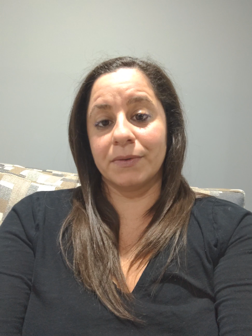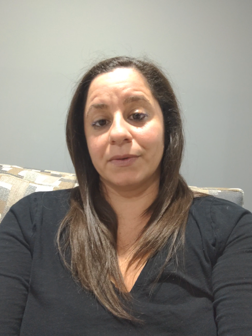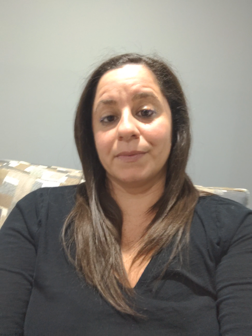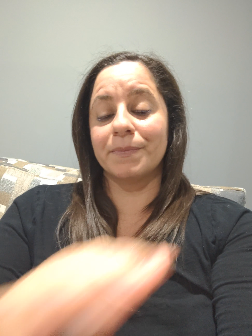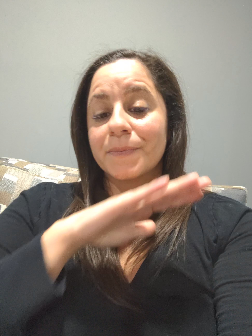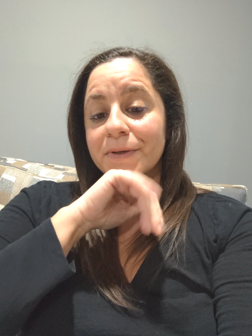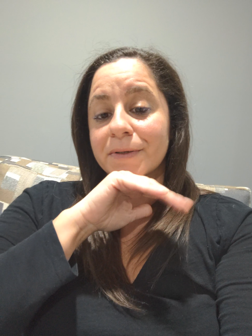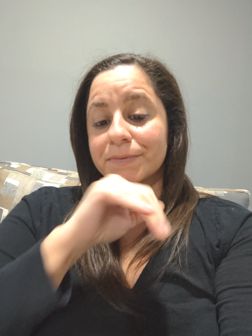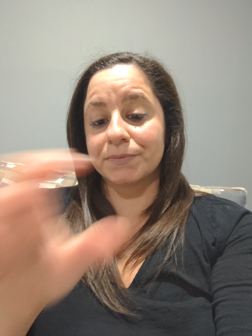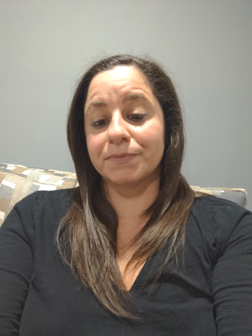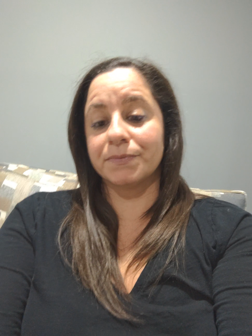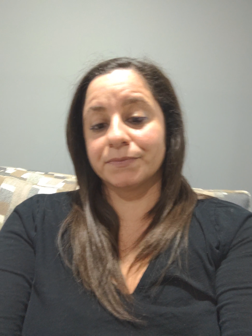pig